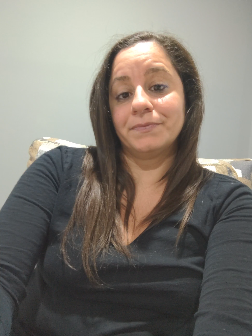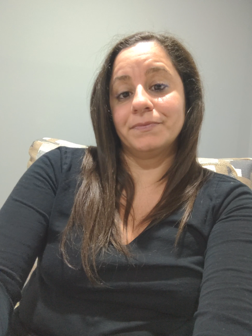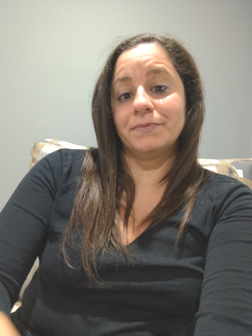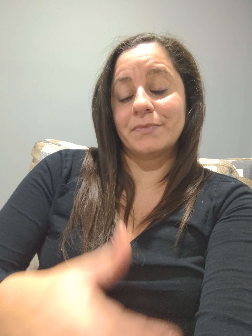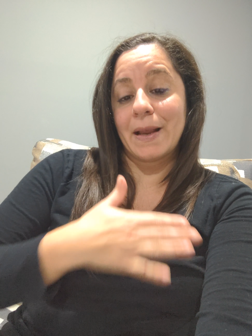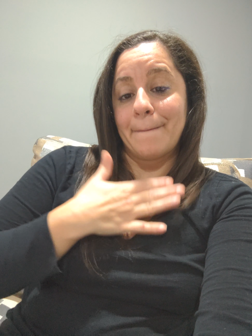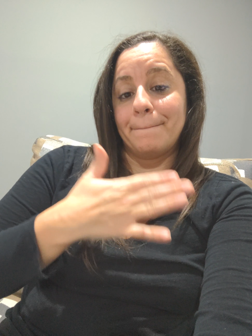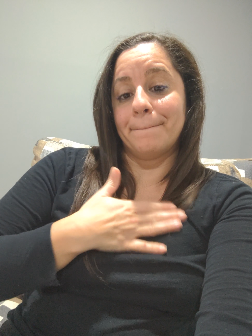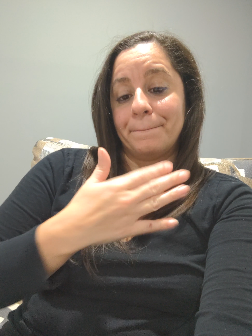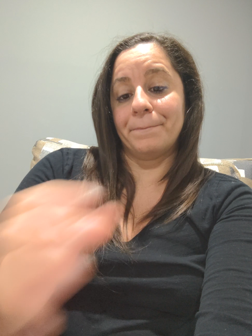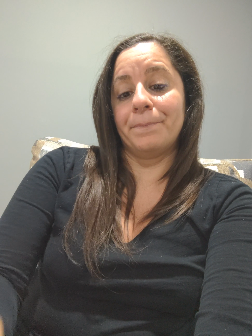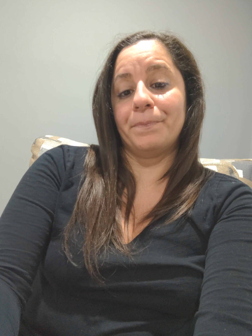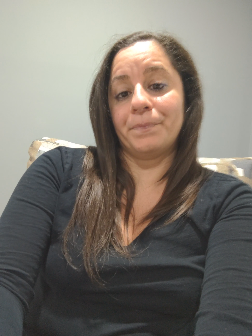happy